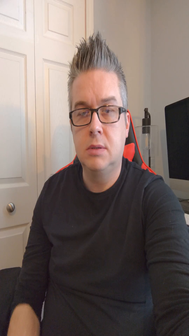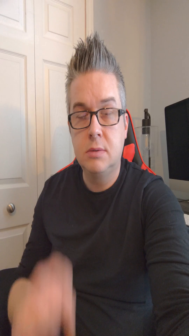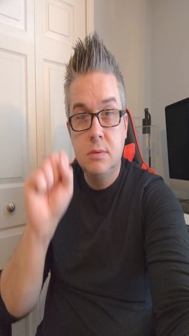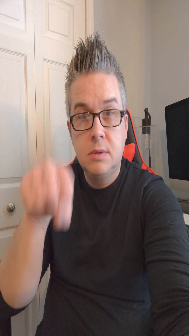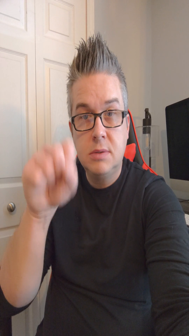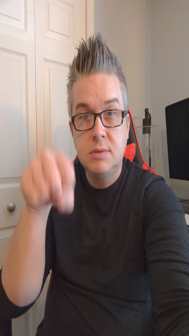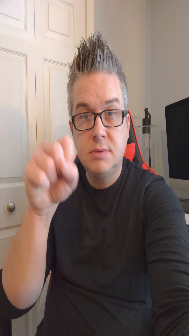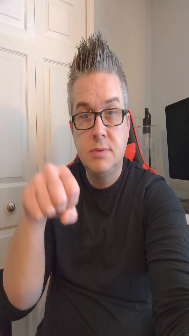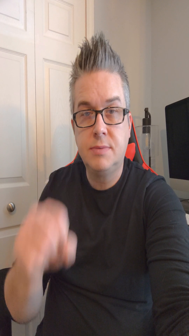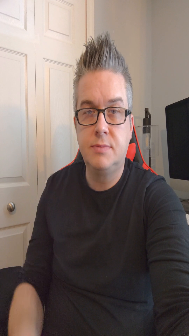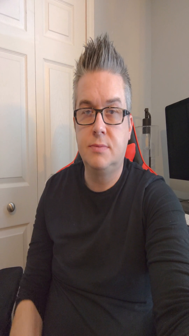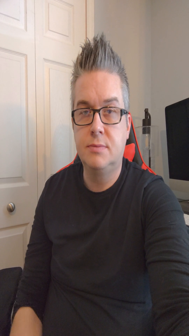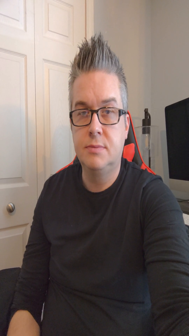yes